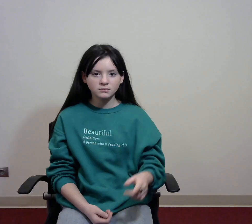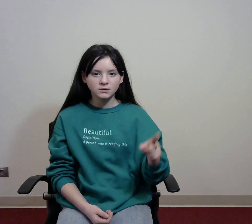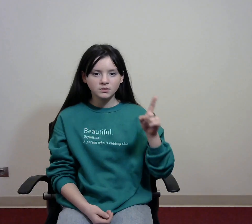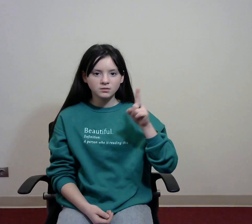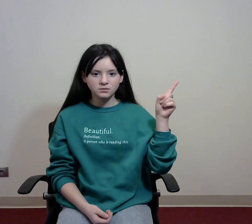O